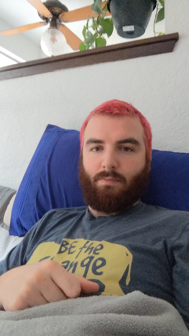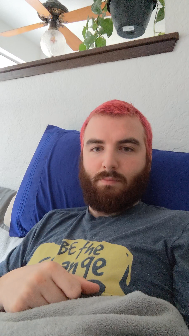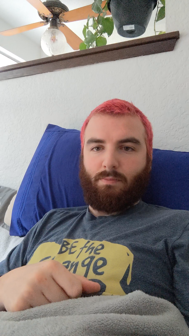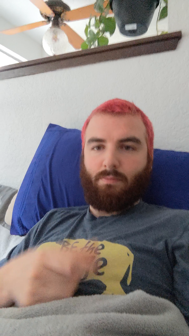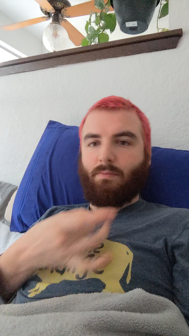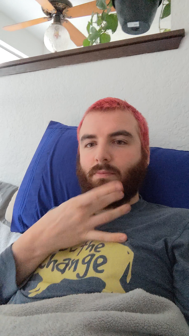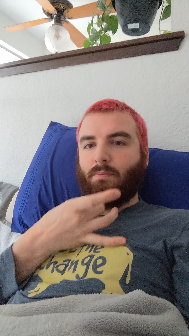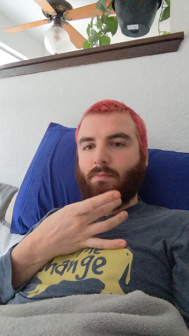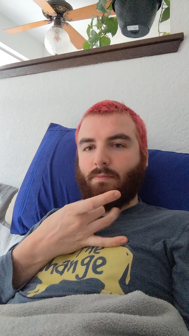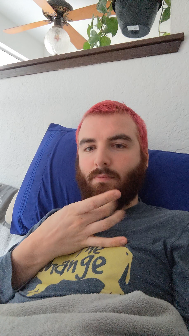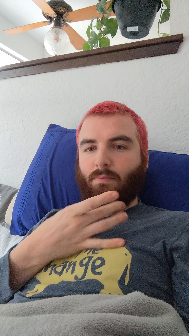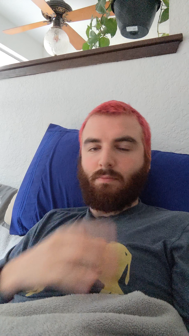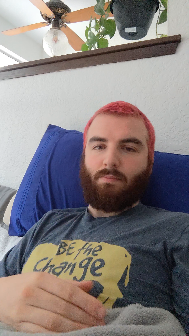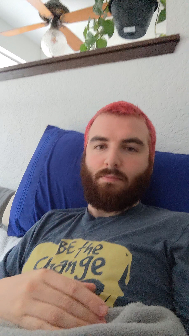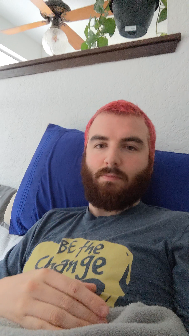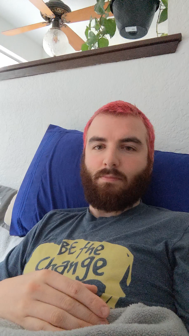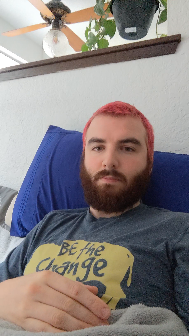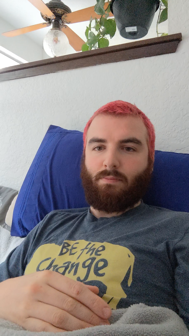light bulb